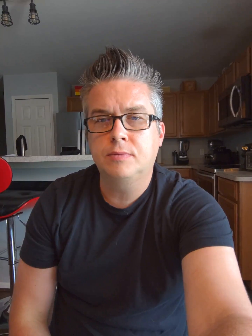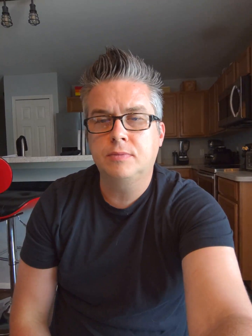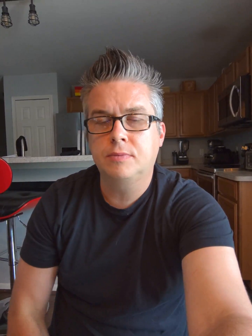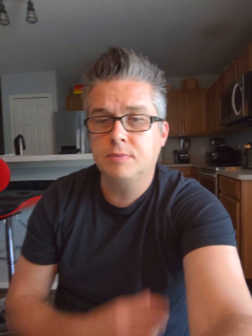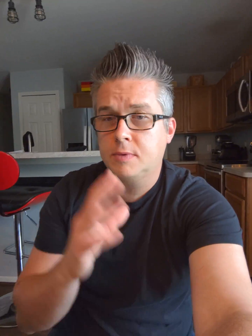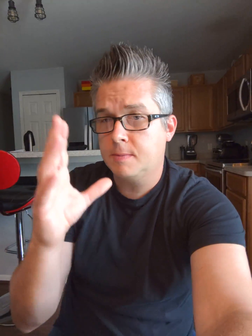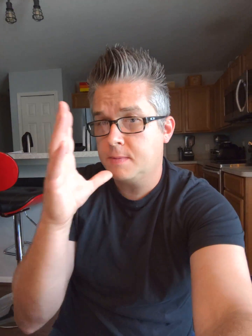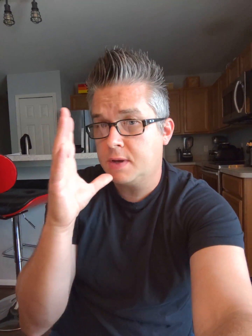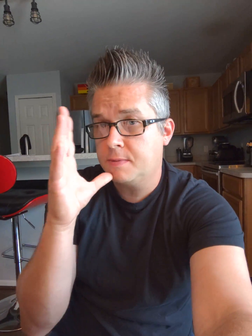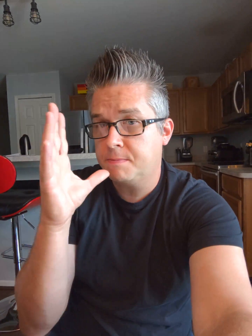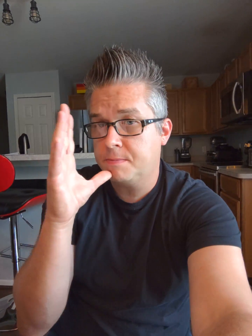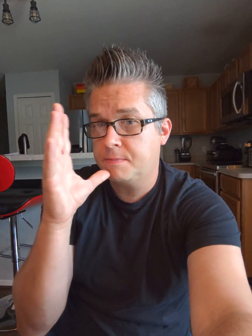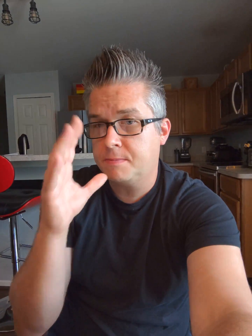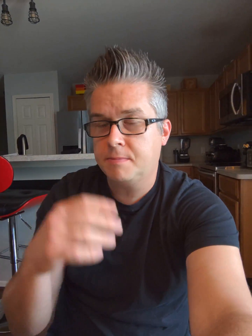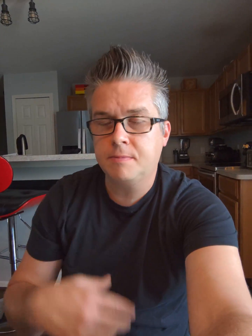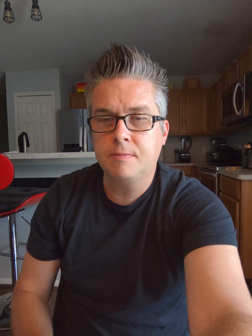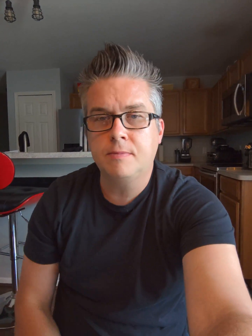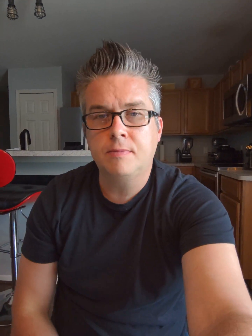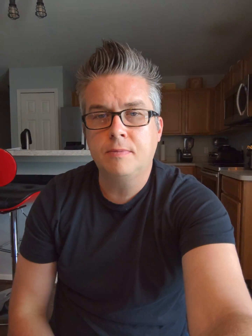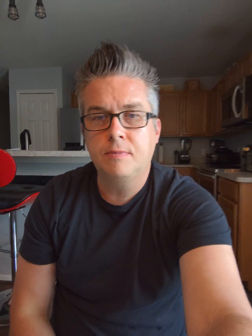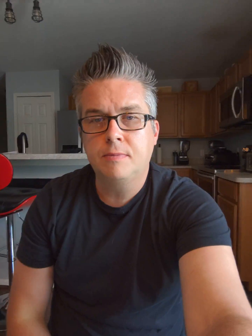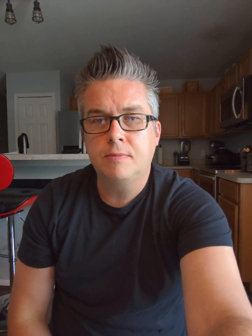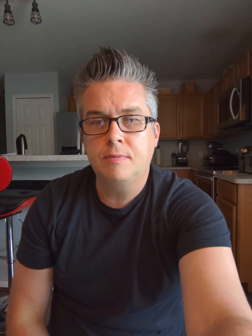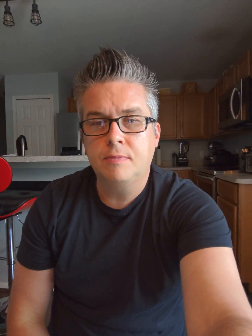mommy